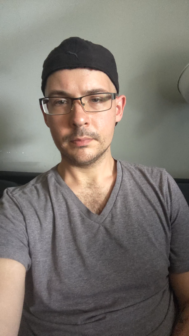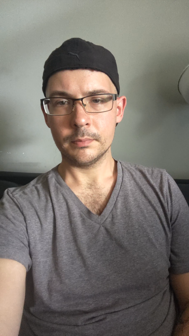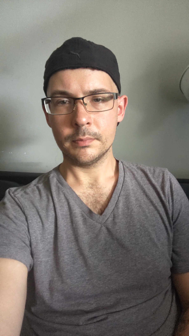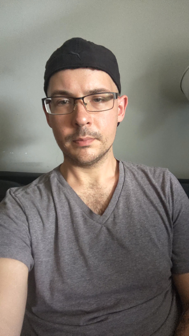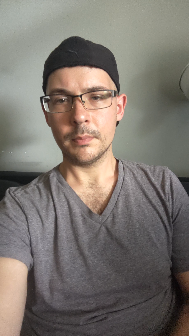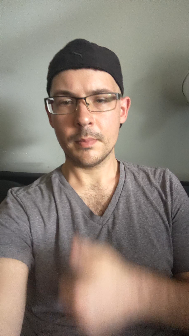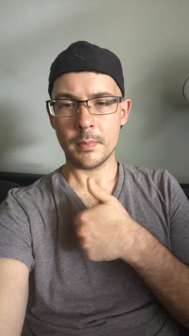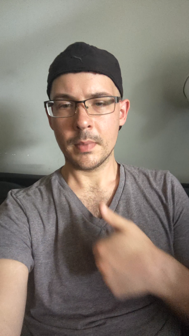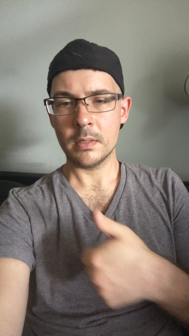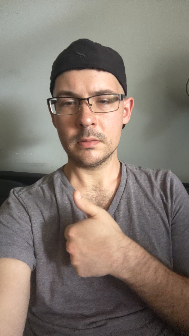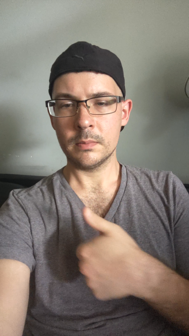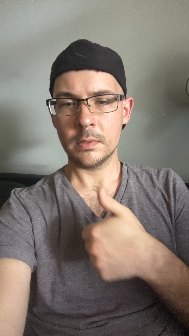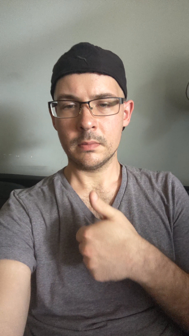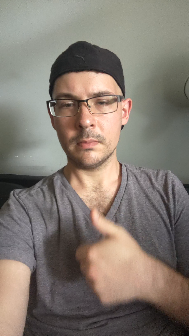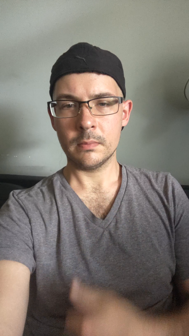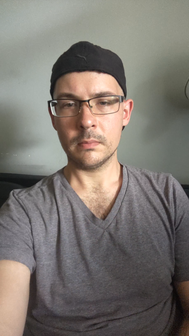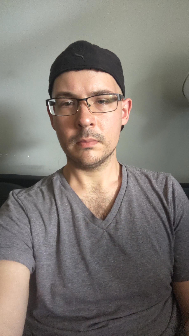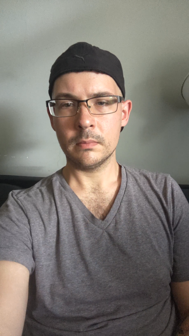basement